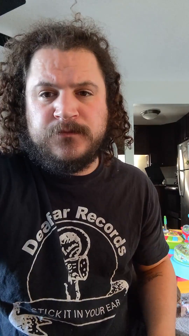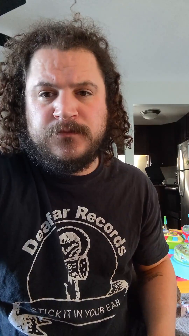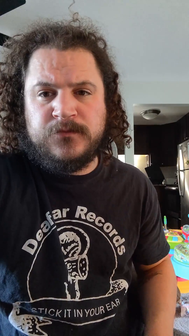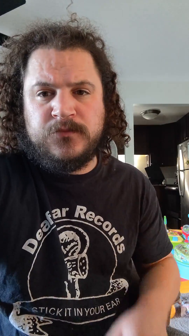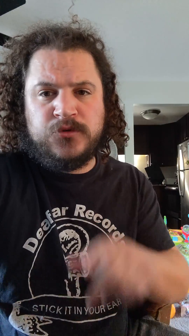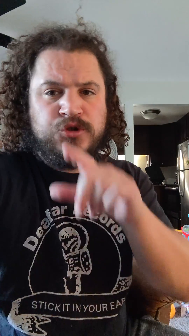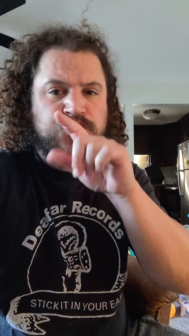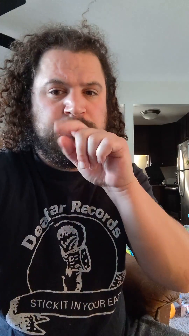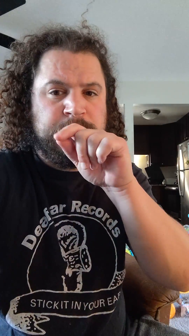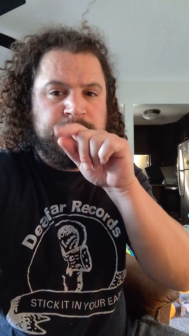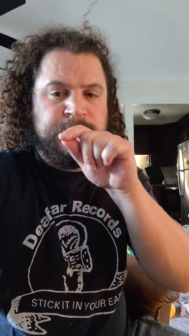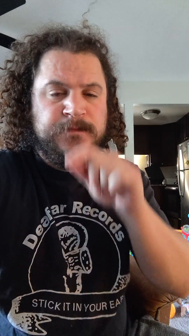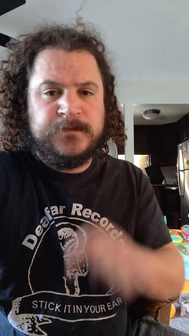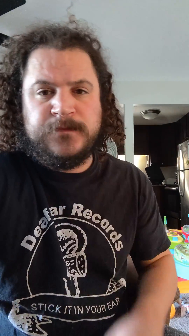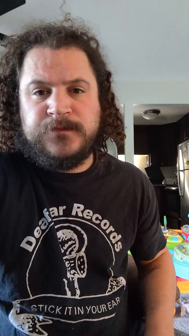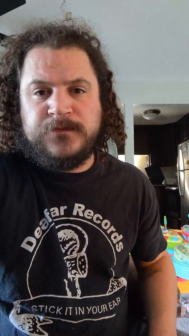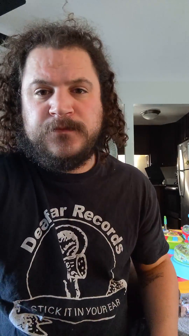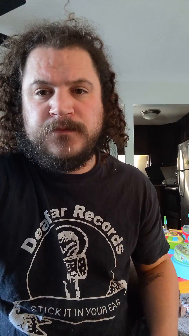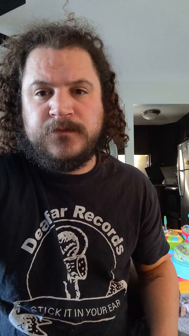chicken